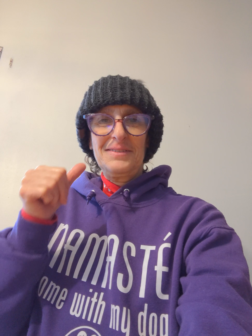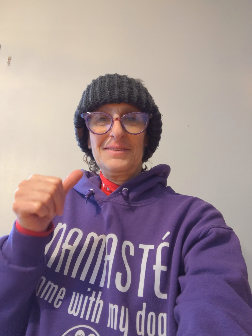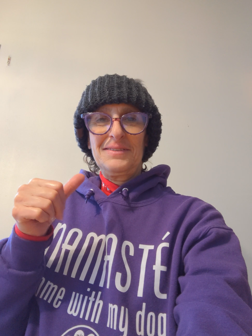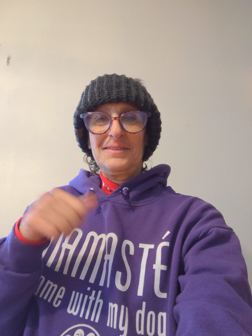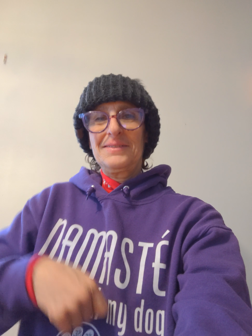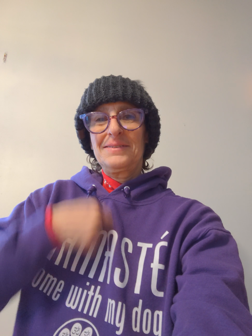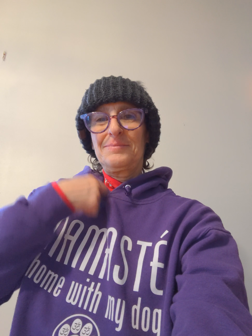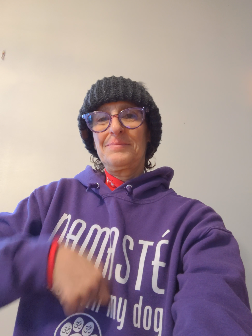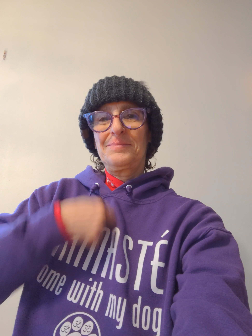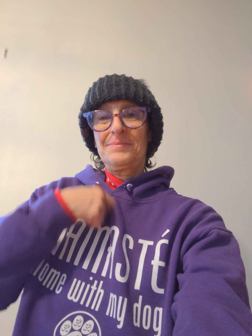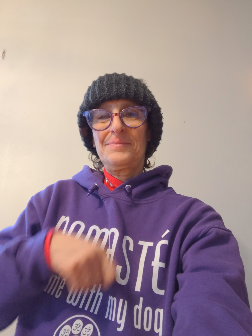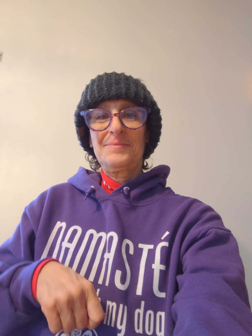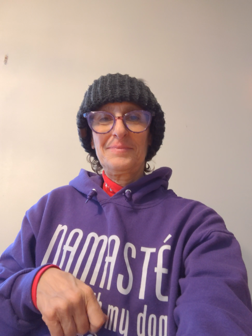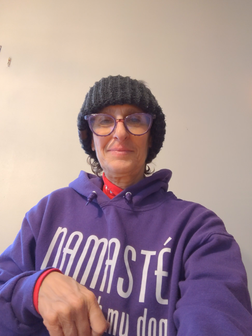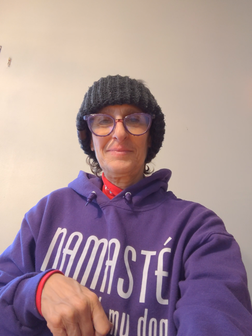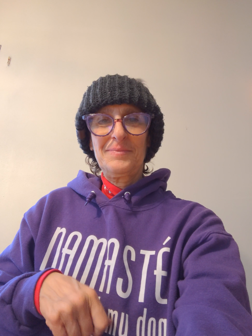zipper